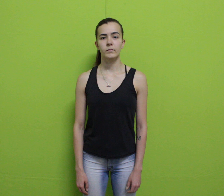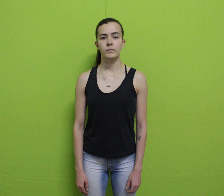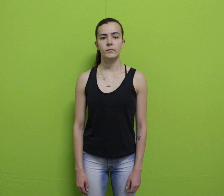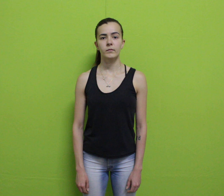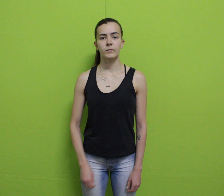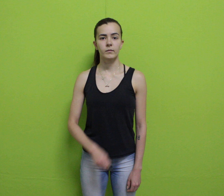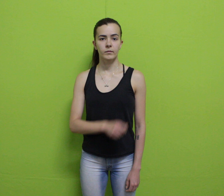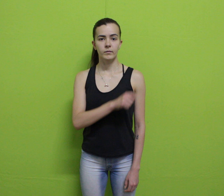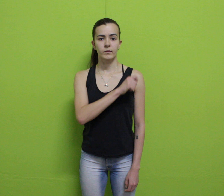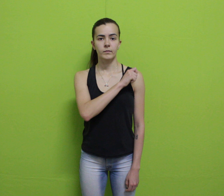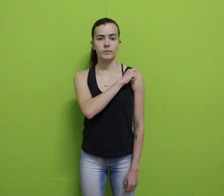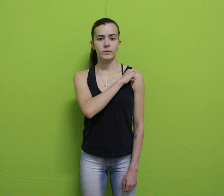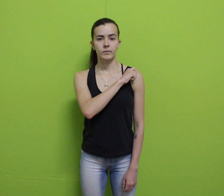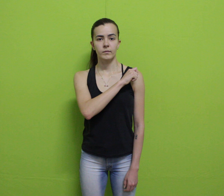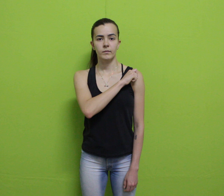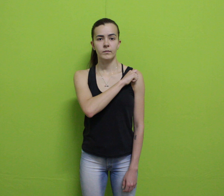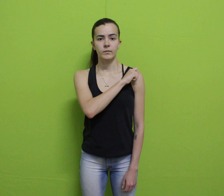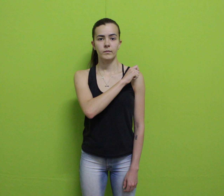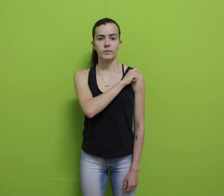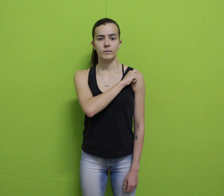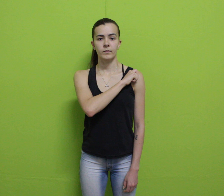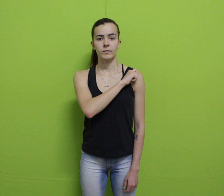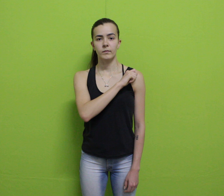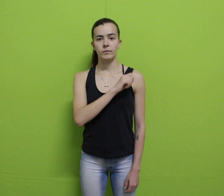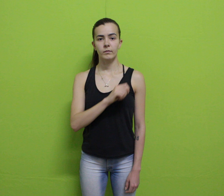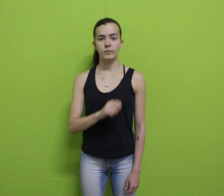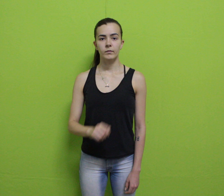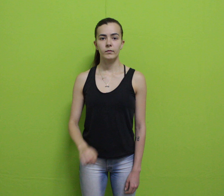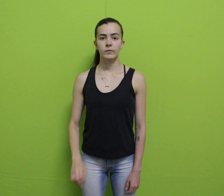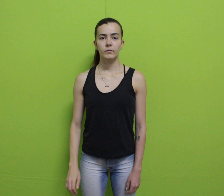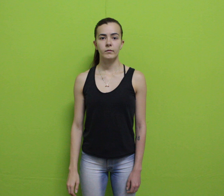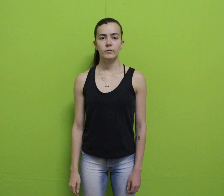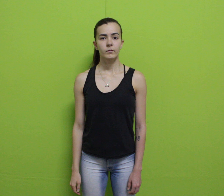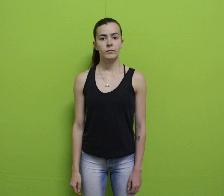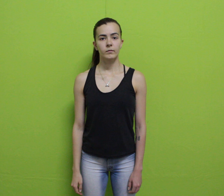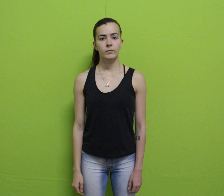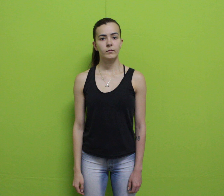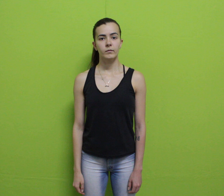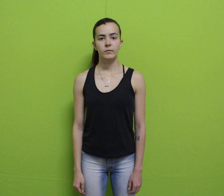aluno